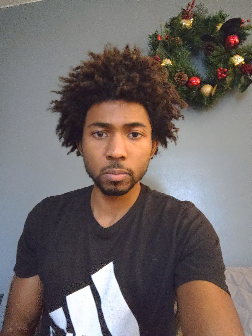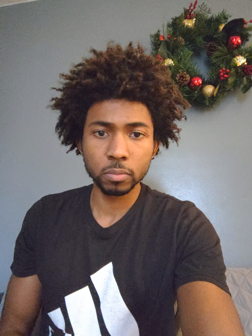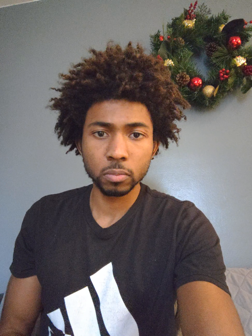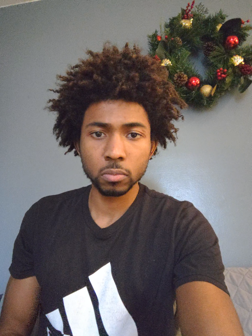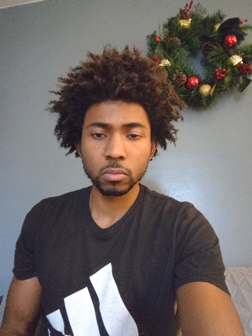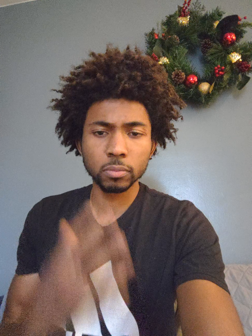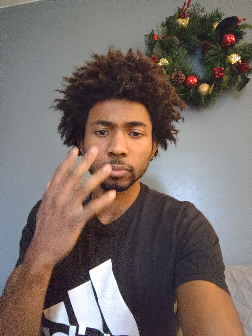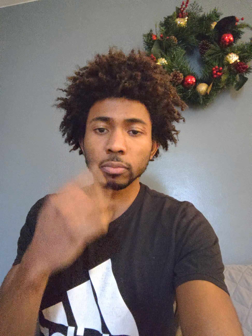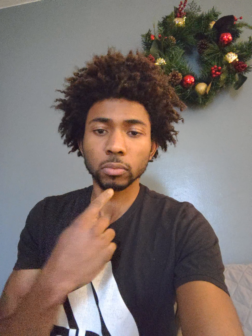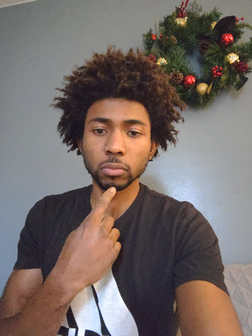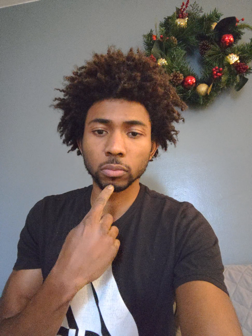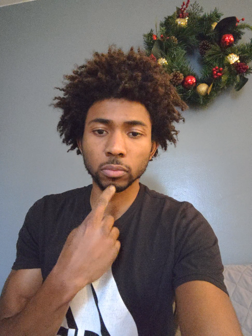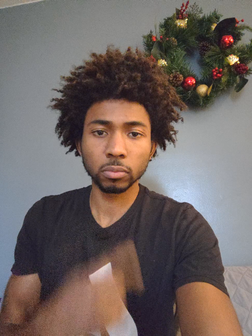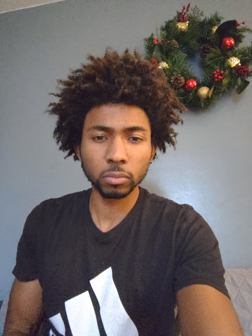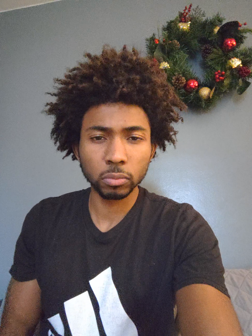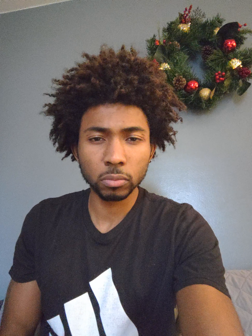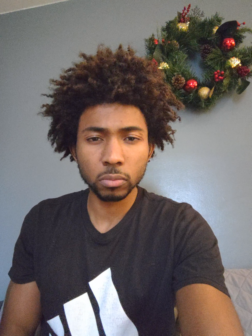say